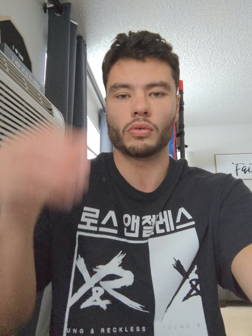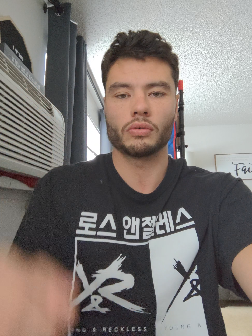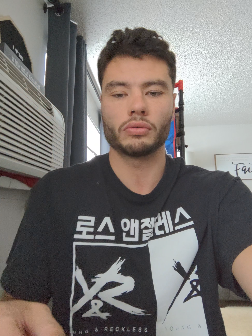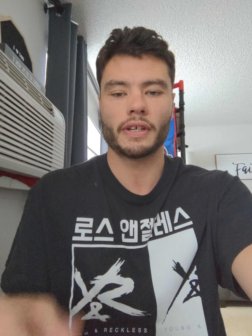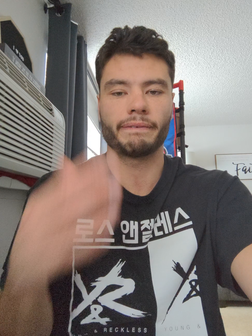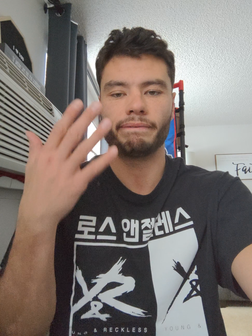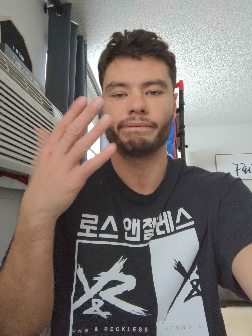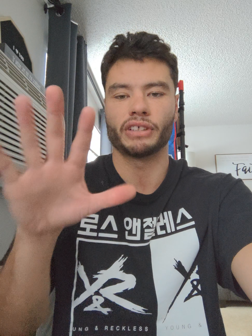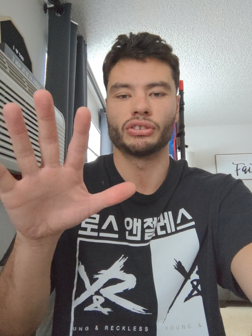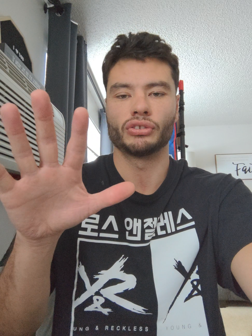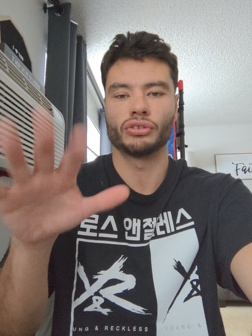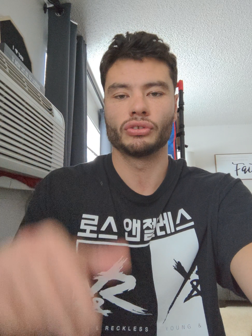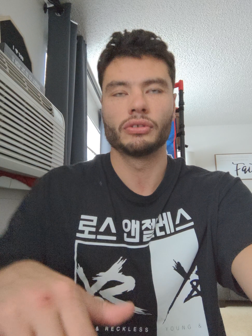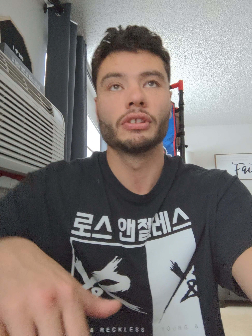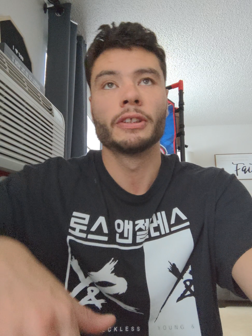finish